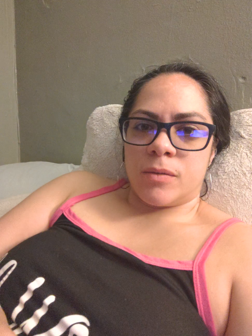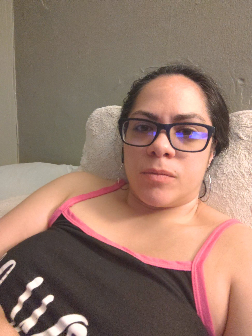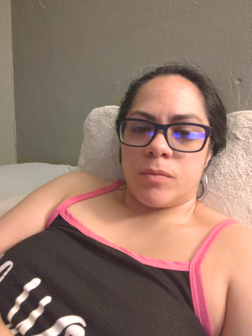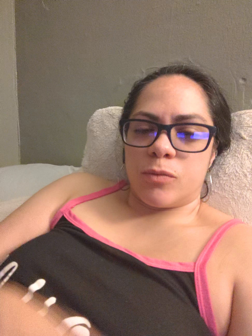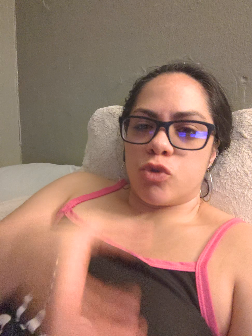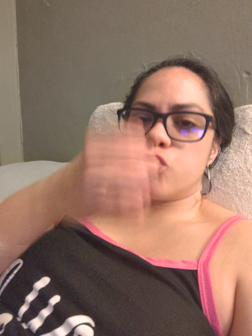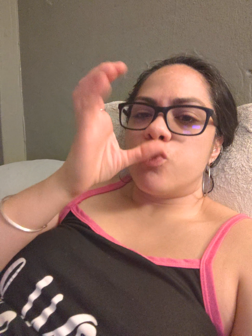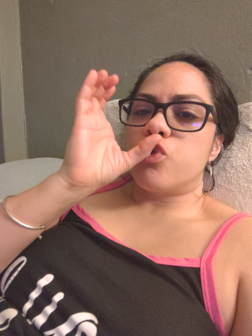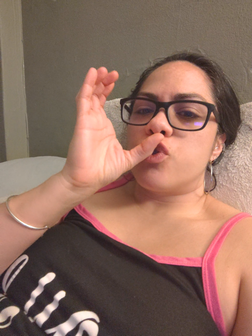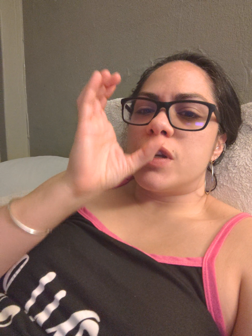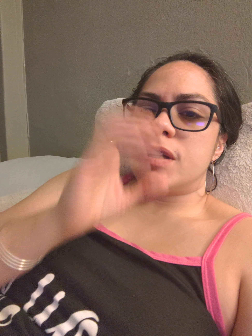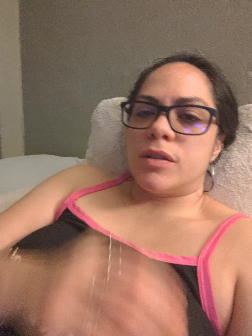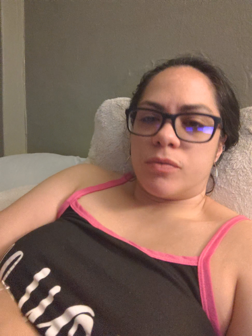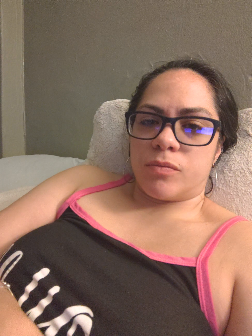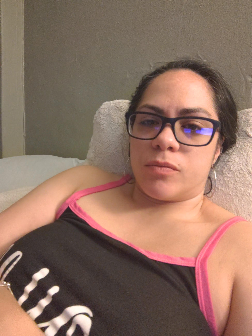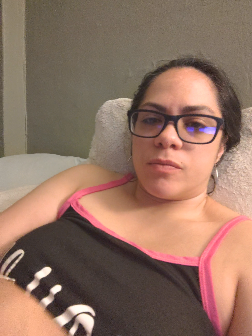drink